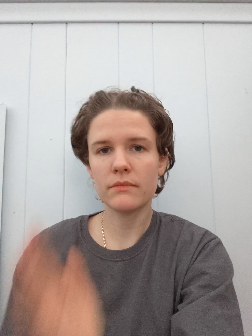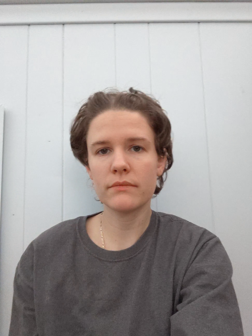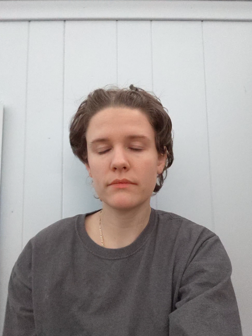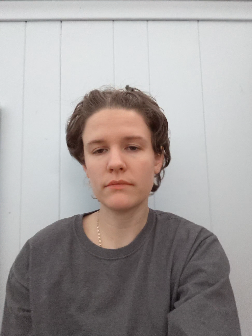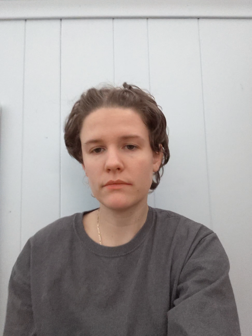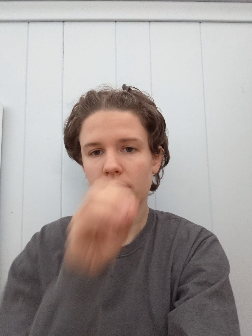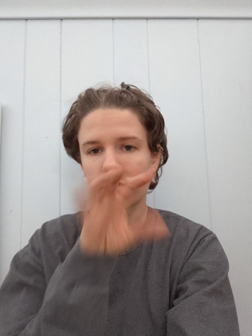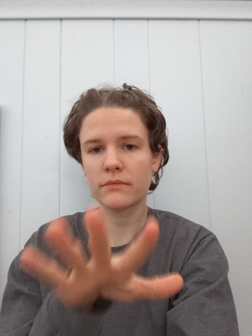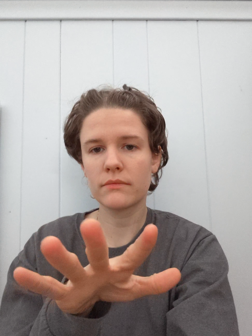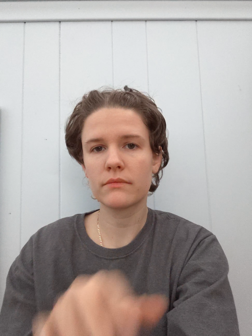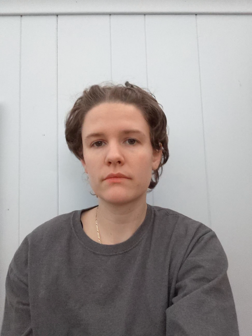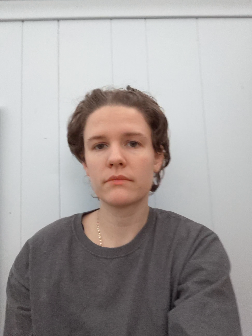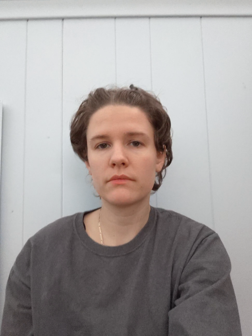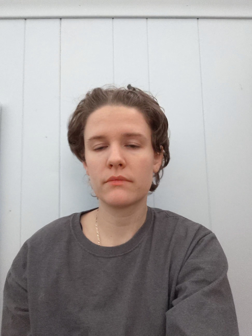blow